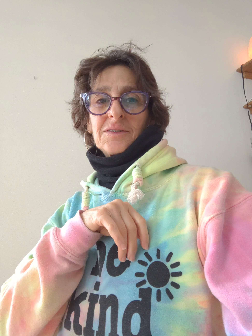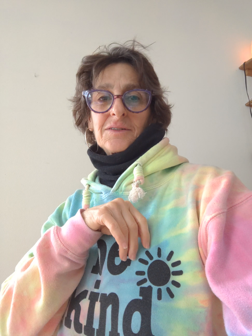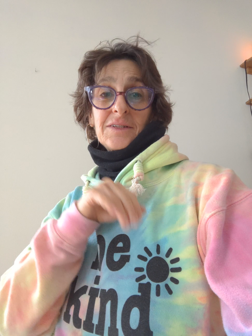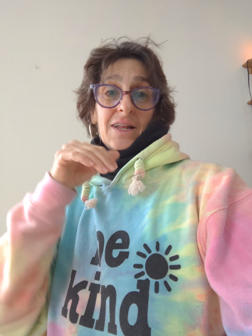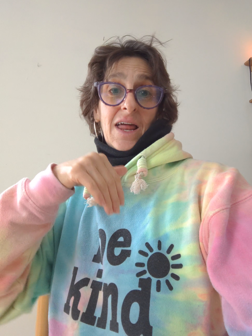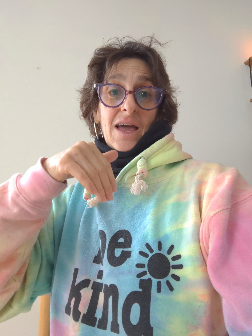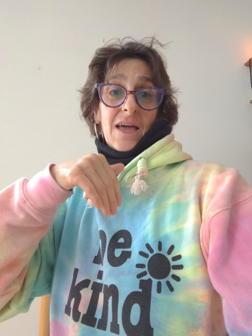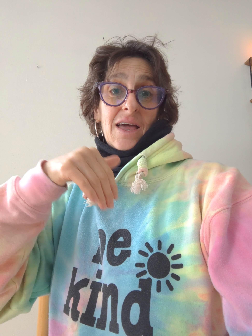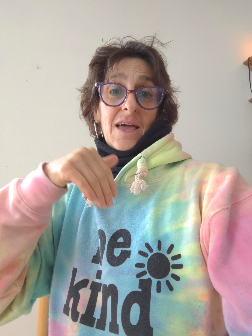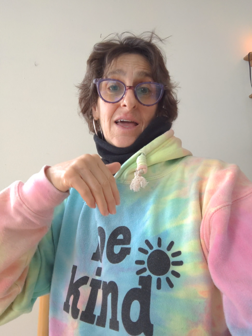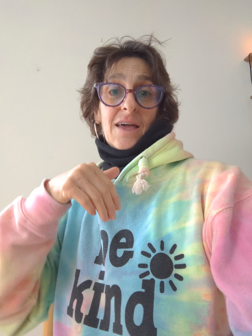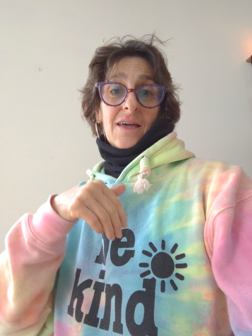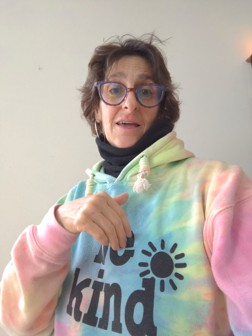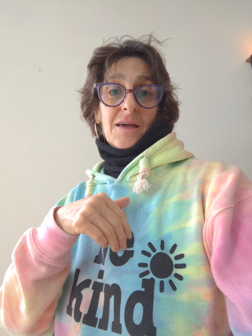night